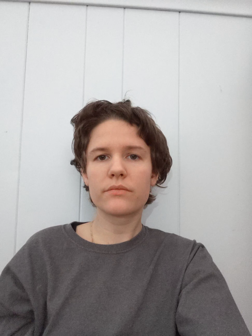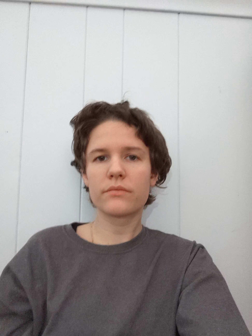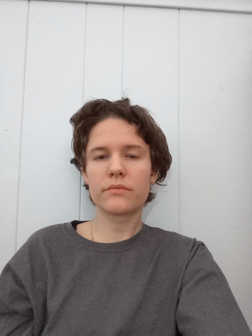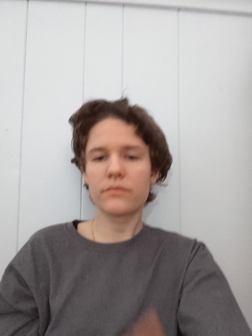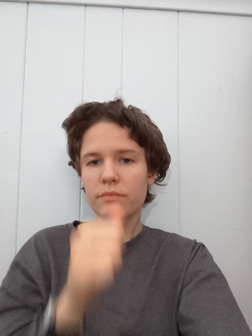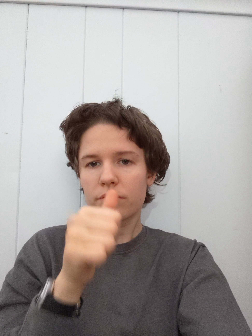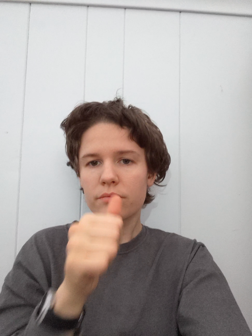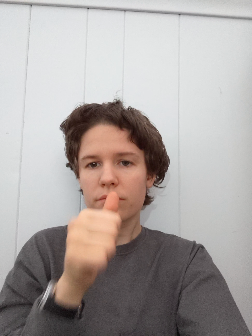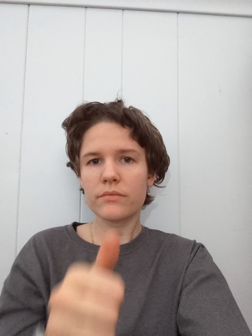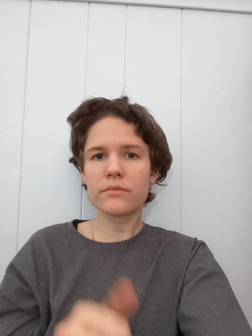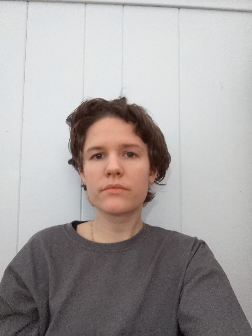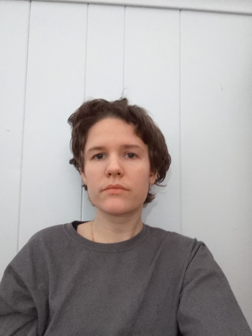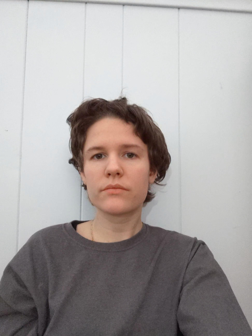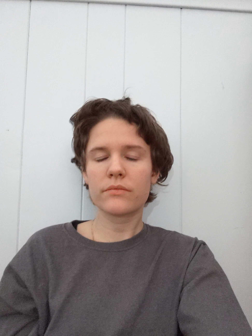nuts